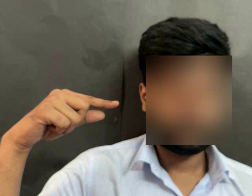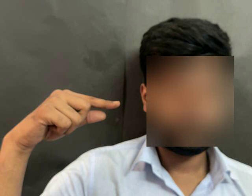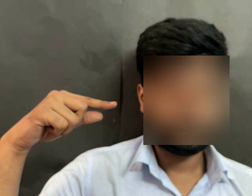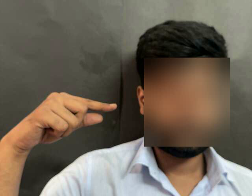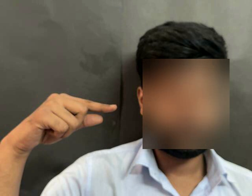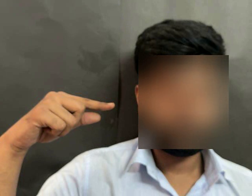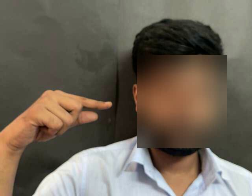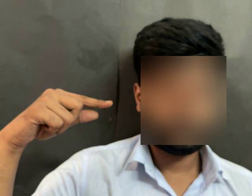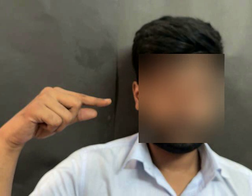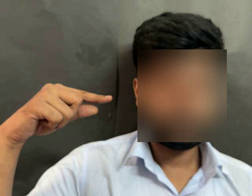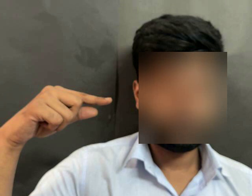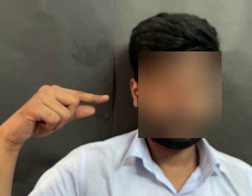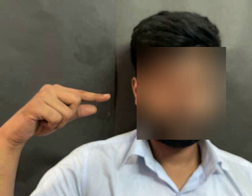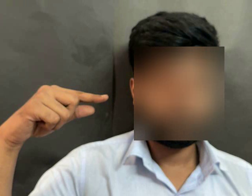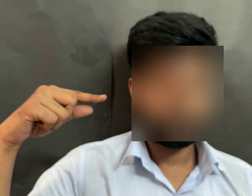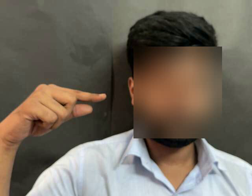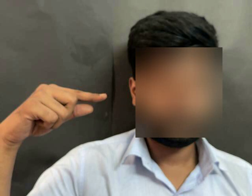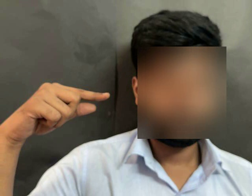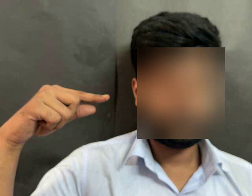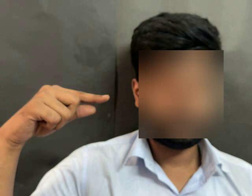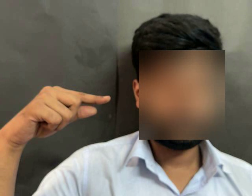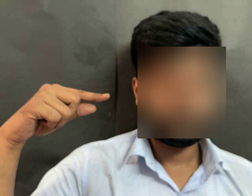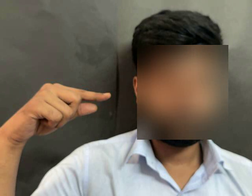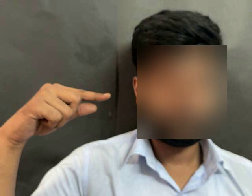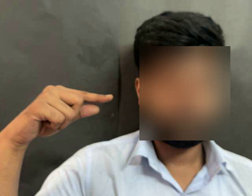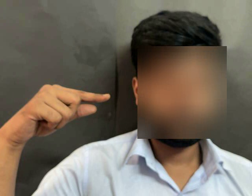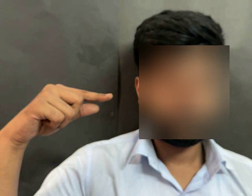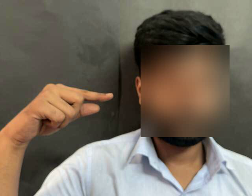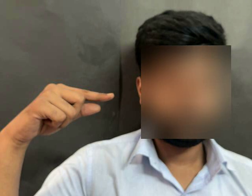G